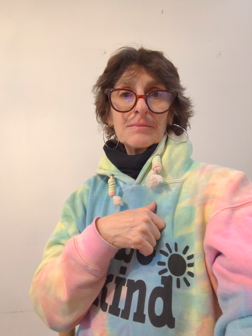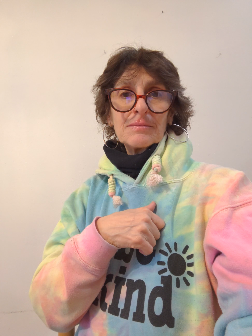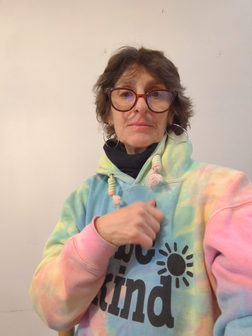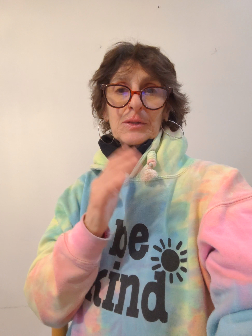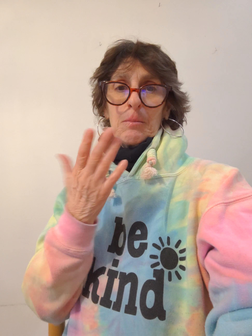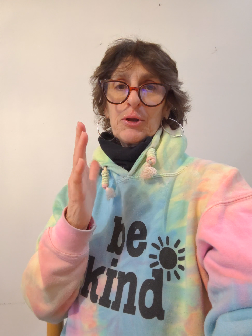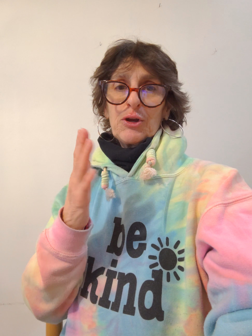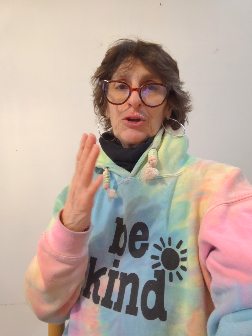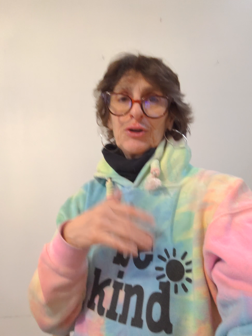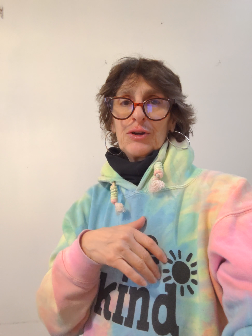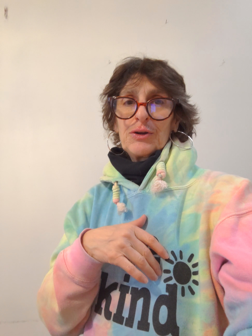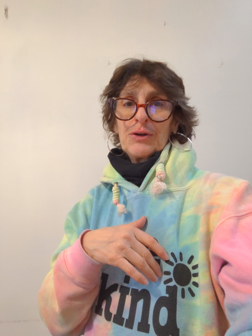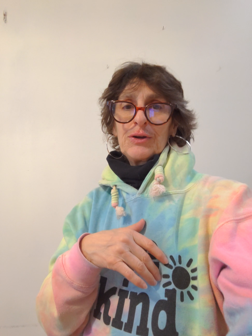book